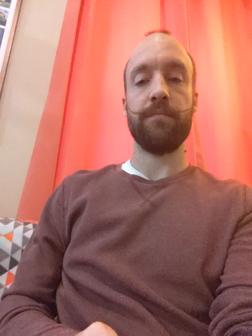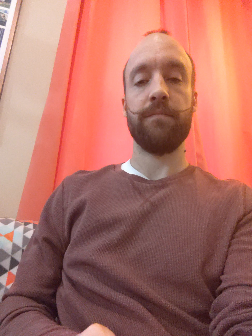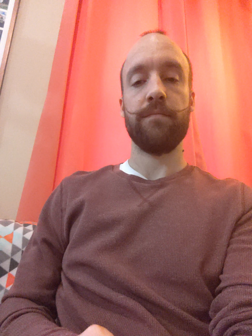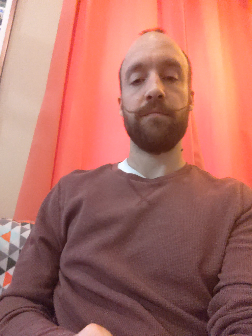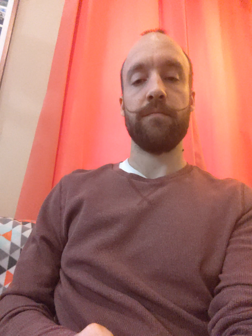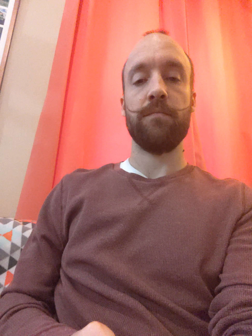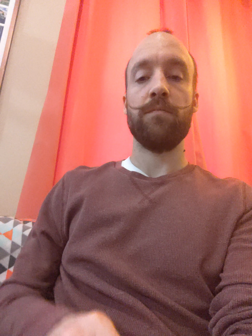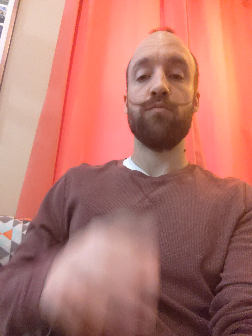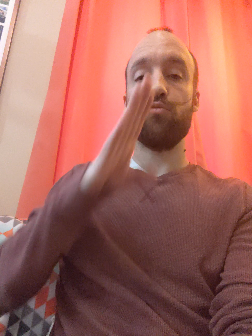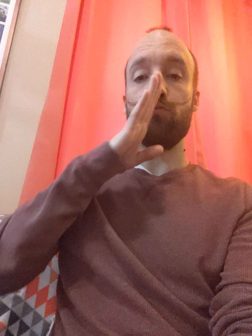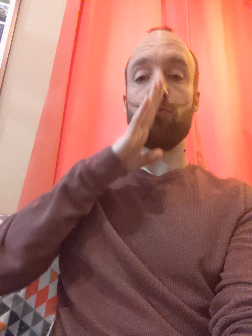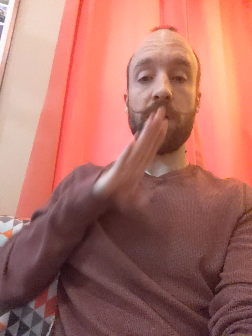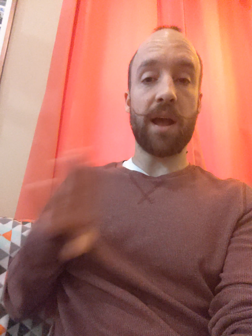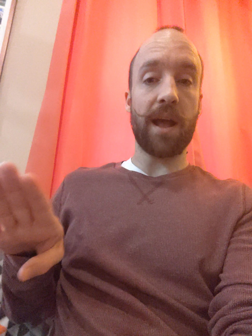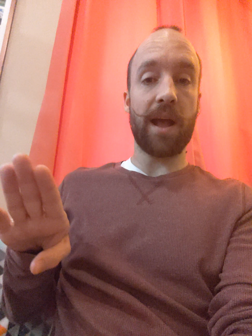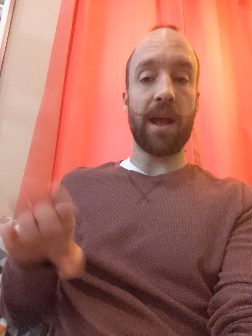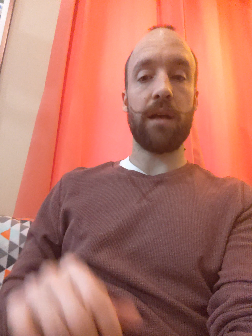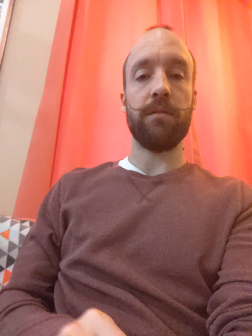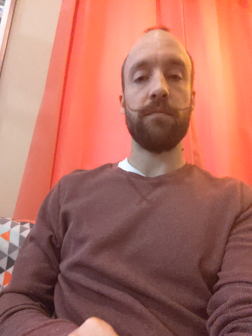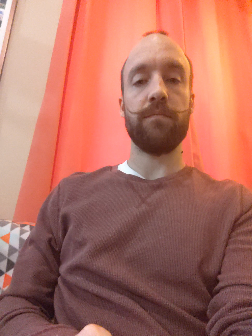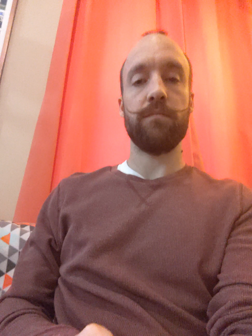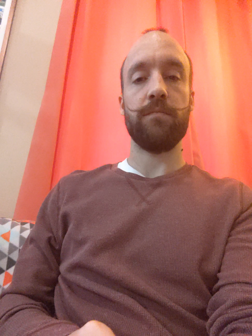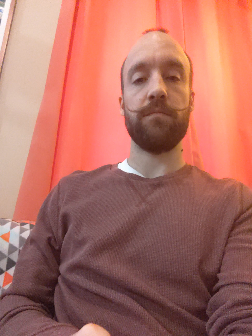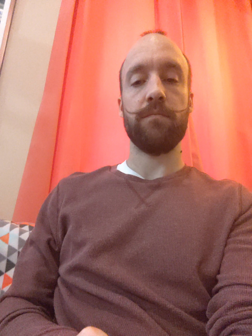quiet